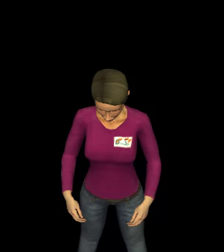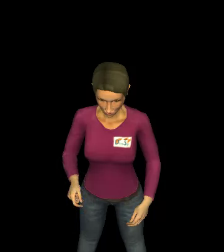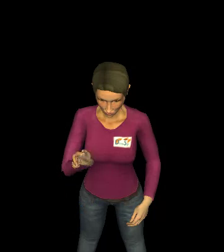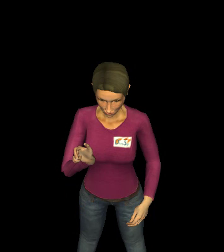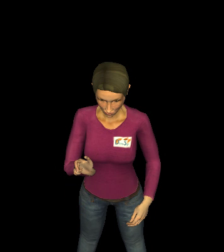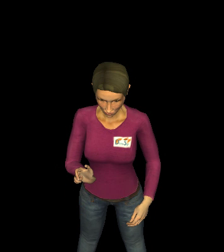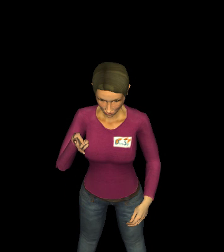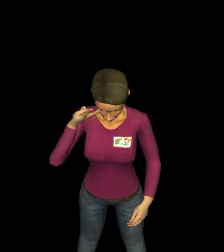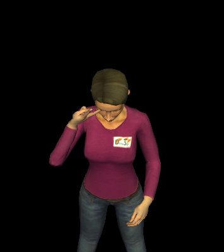نبيل